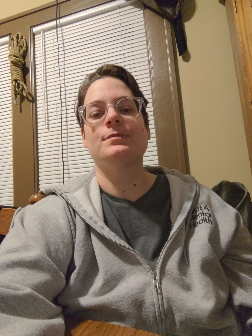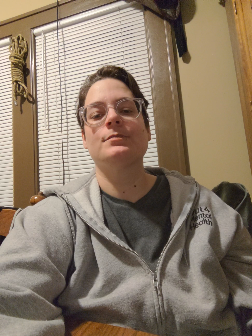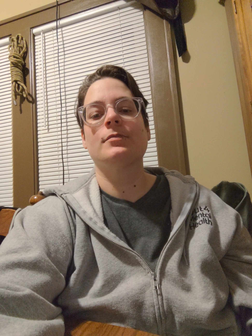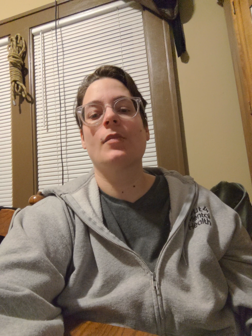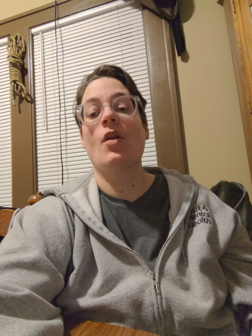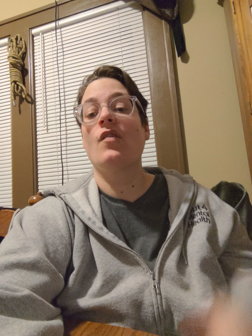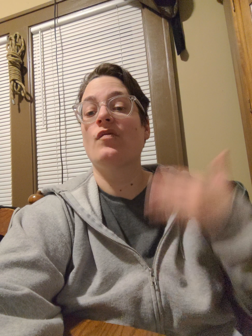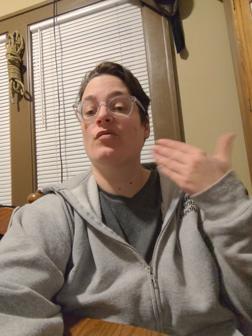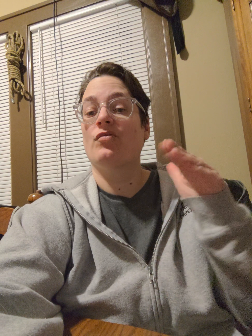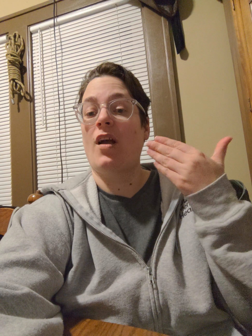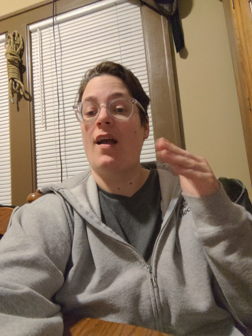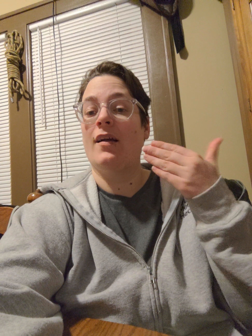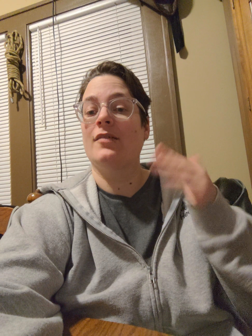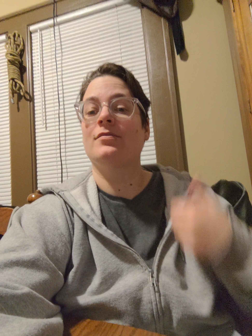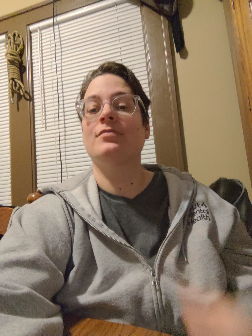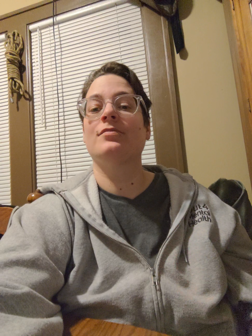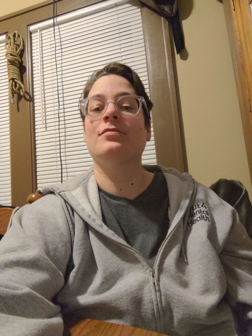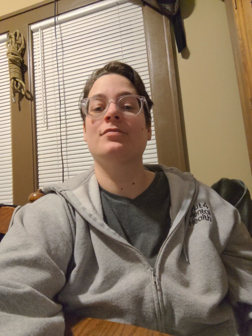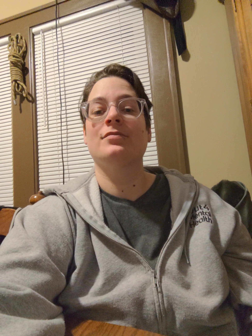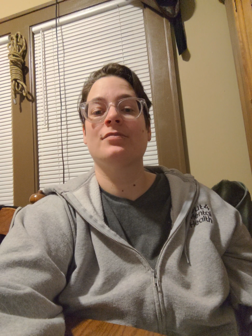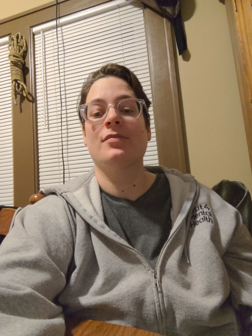flag